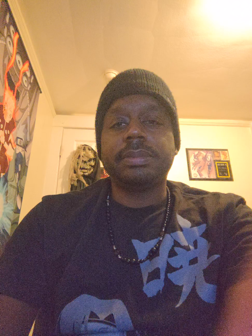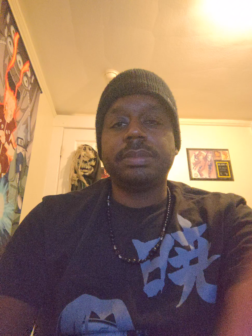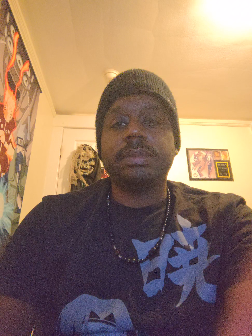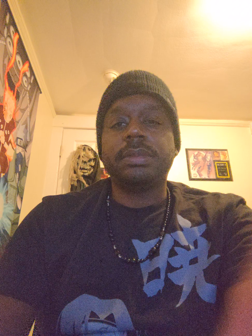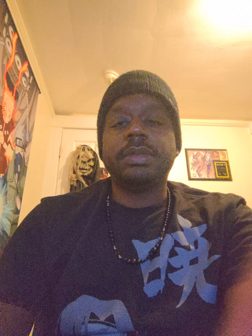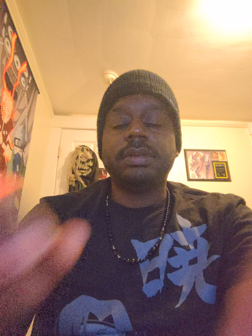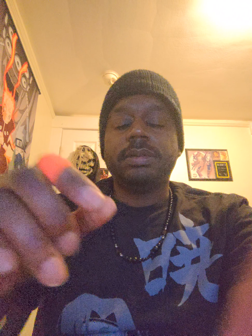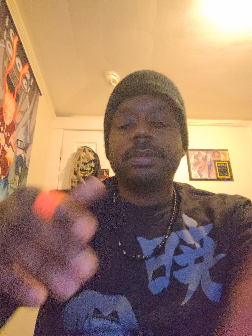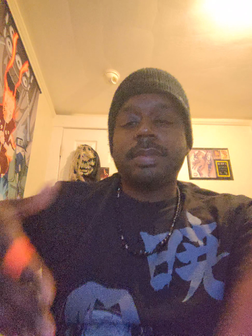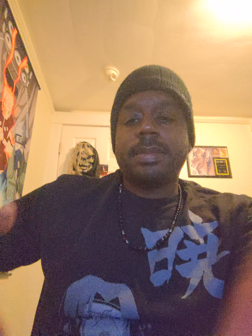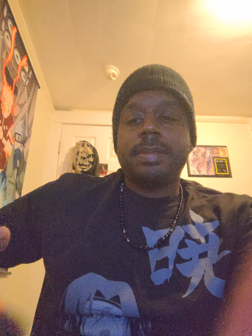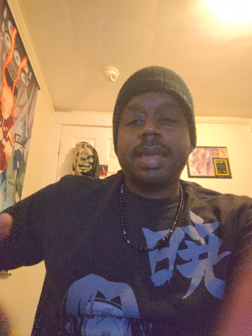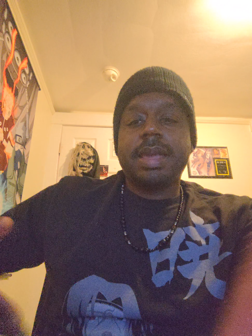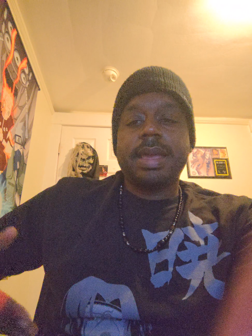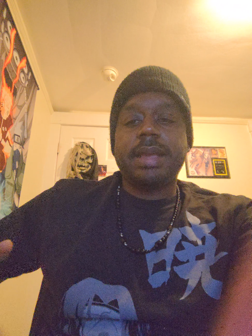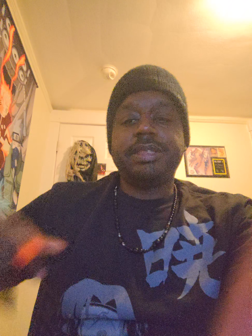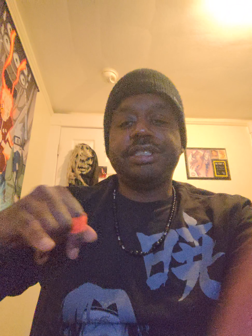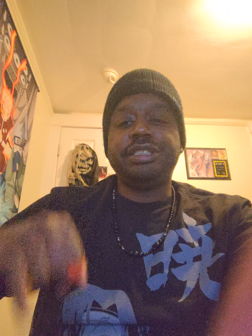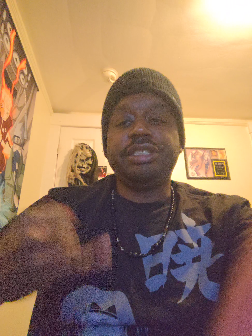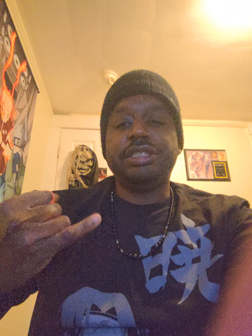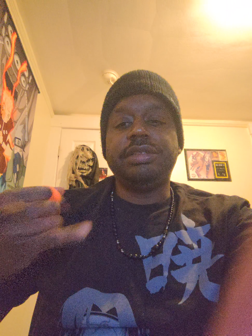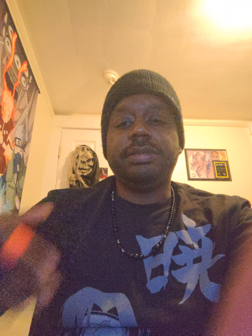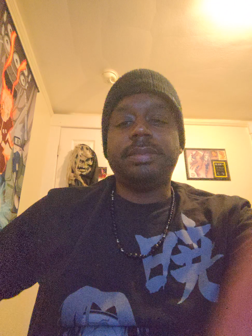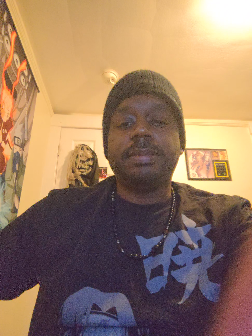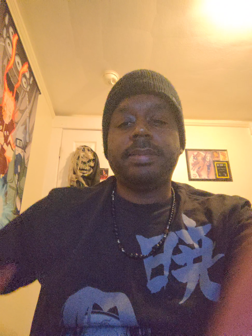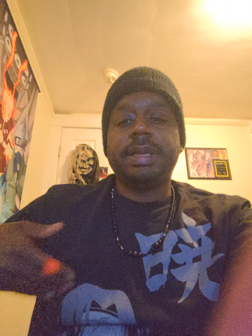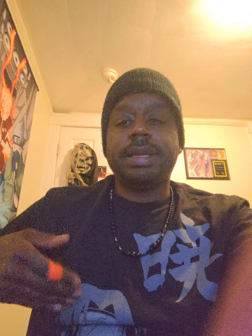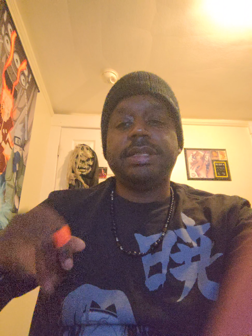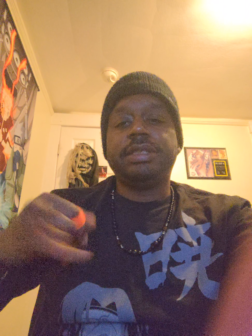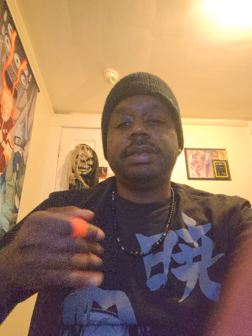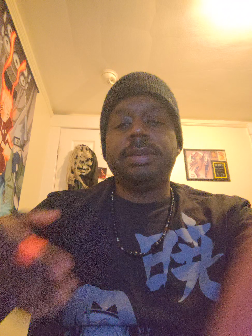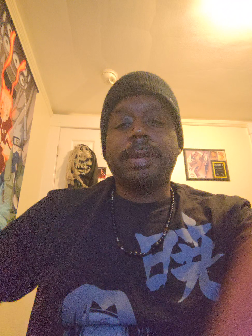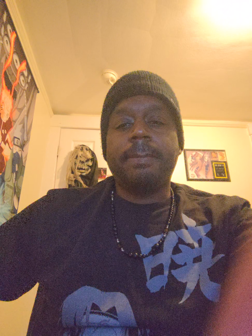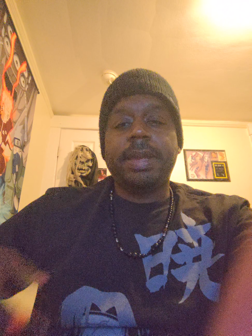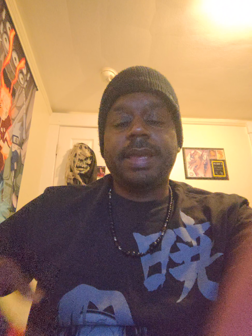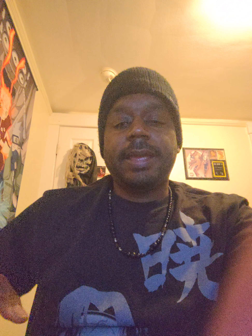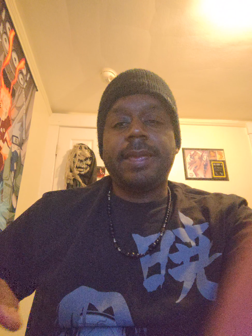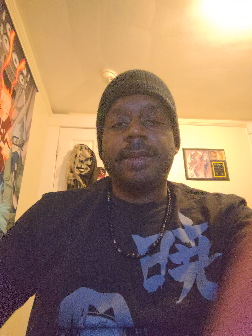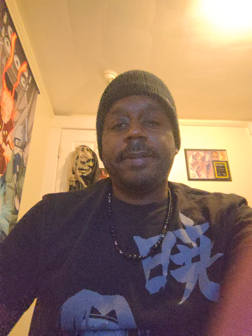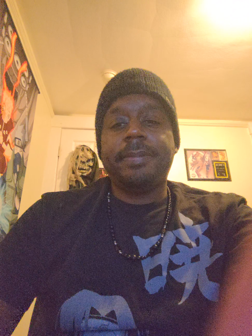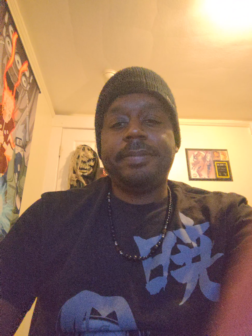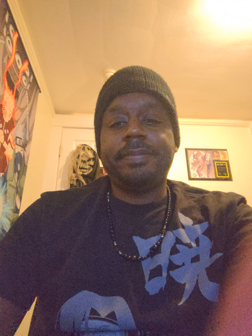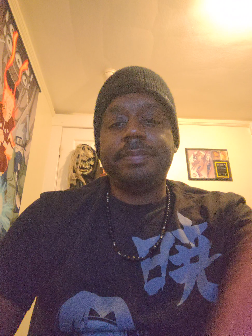jeans